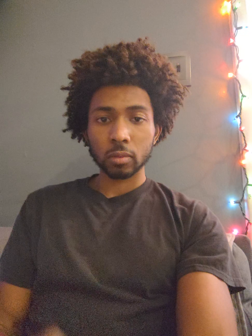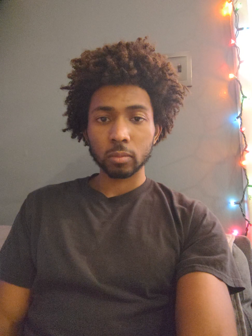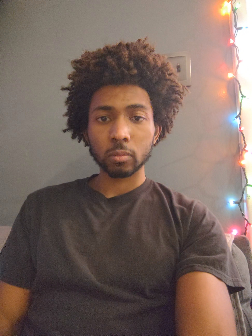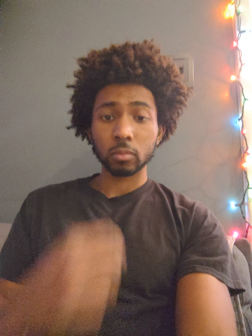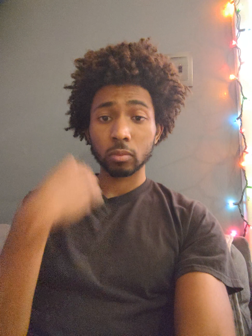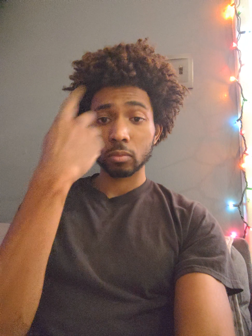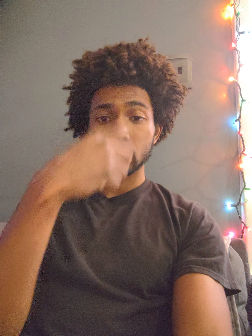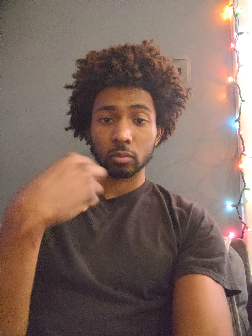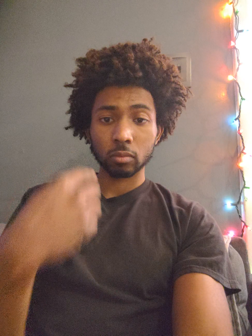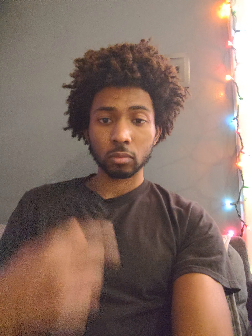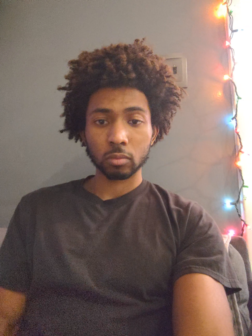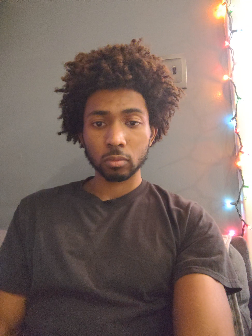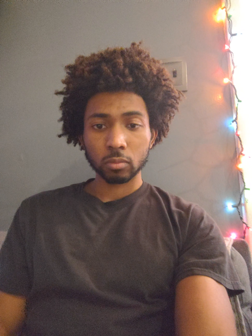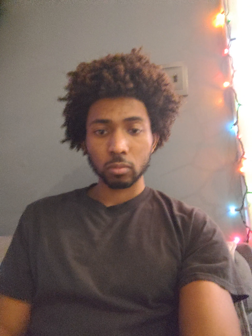face